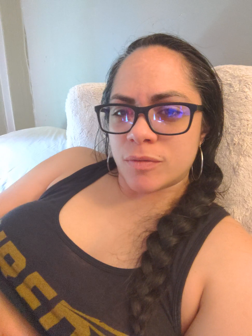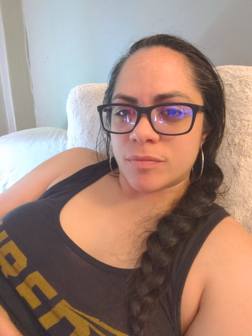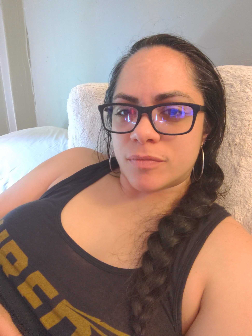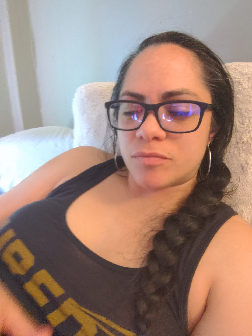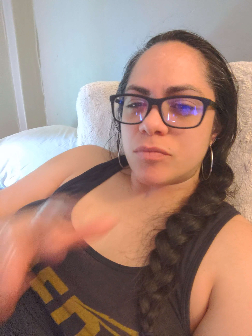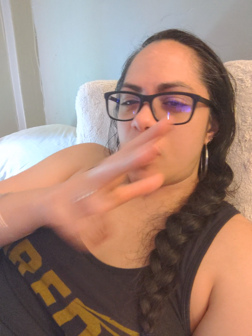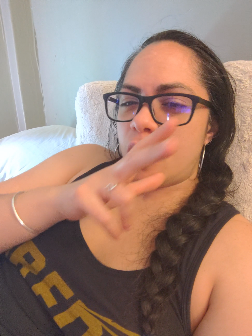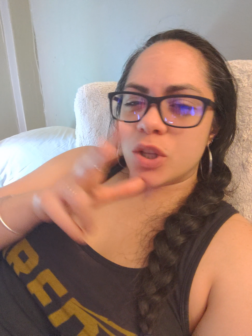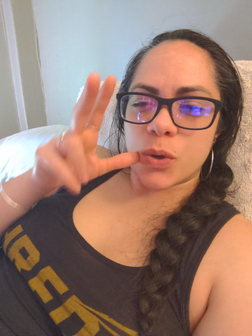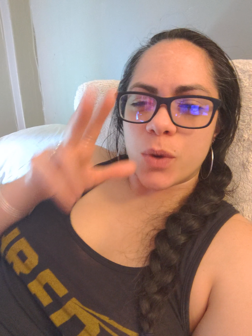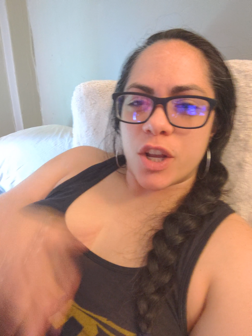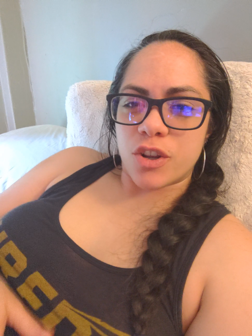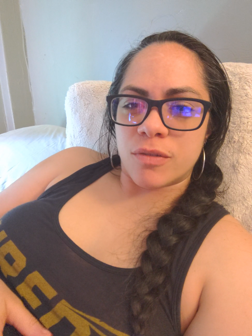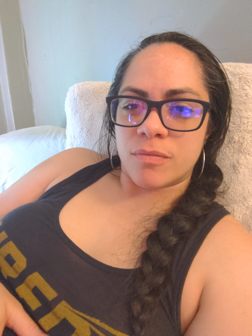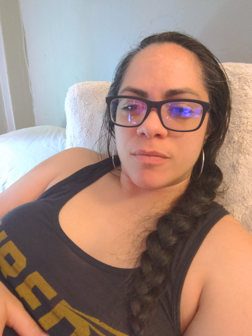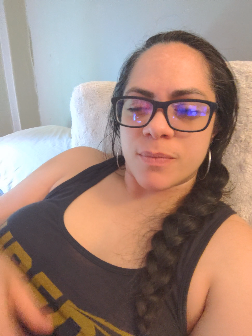underwear